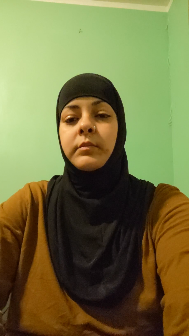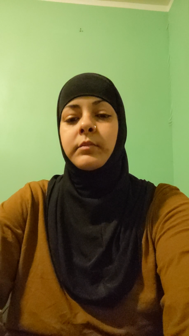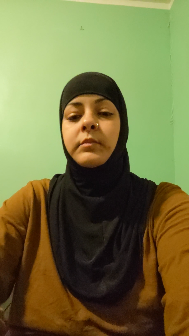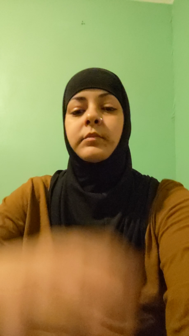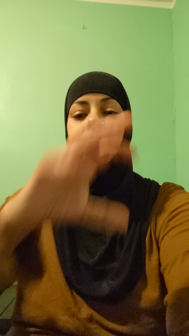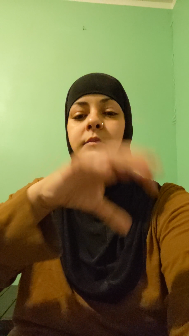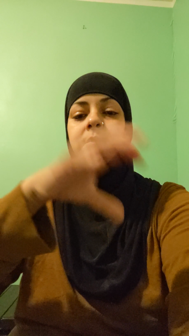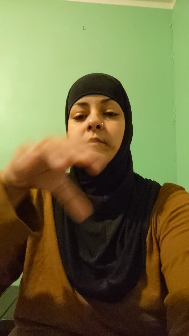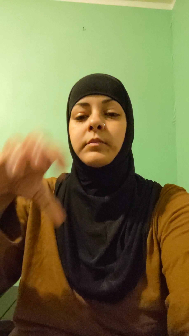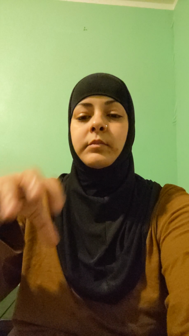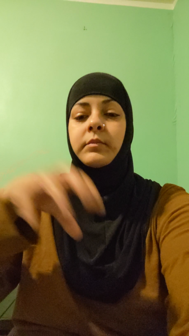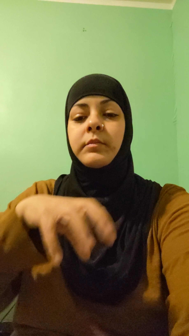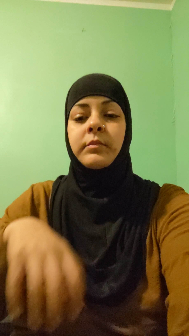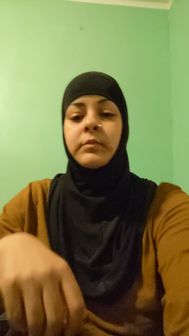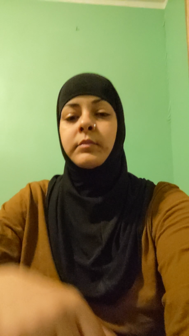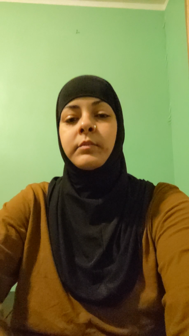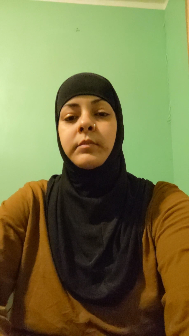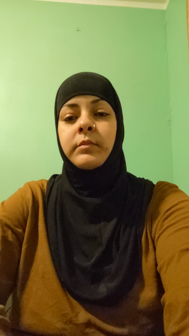block